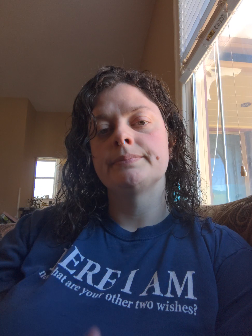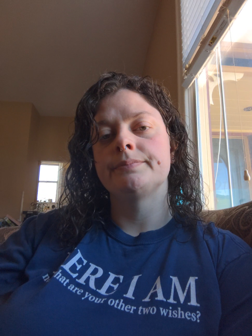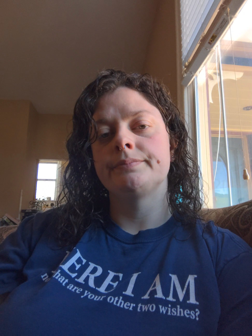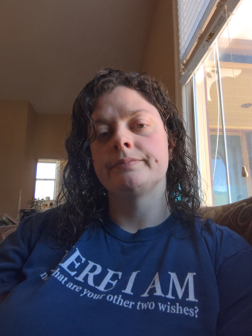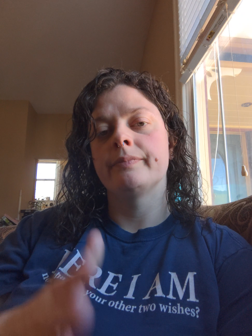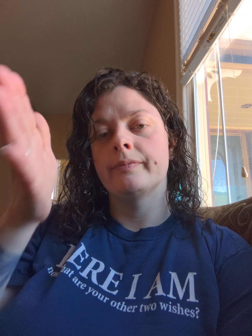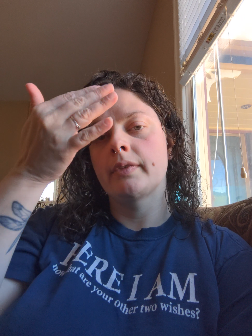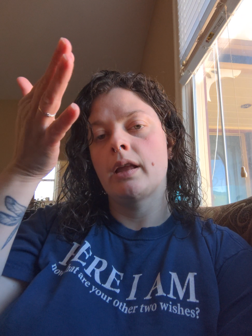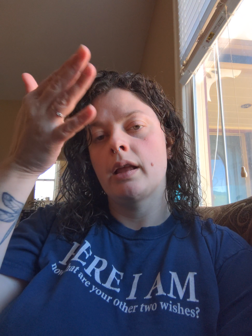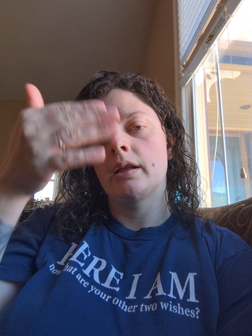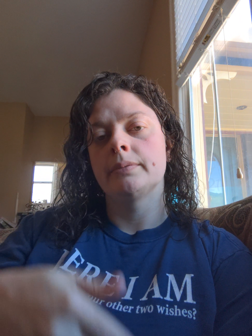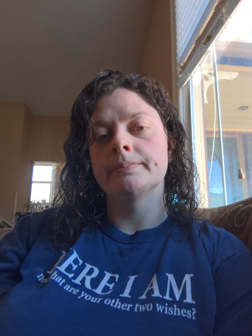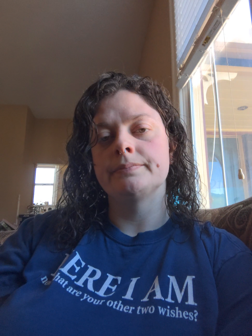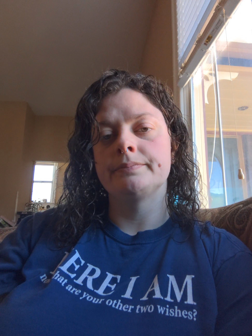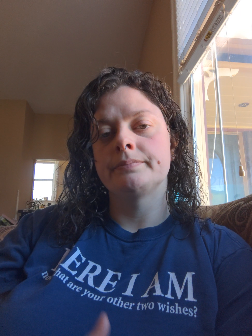flag